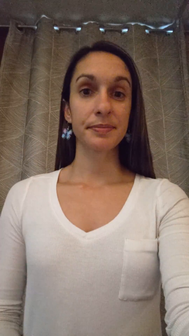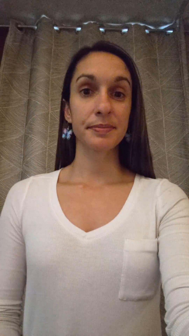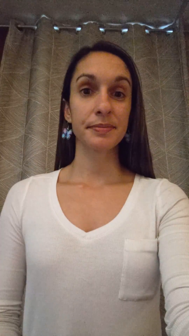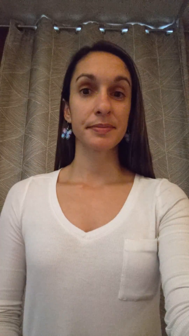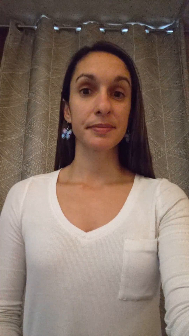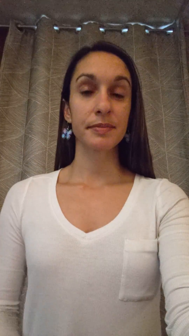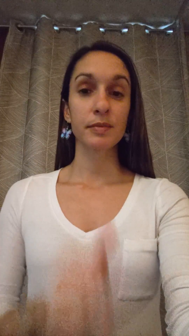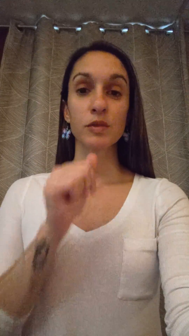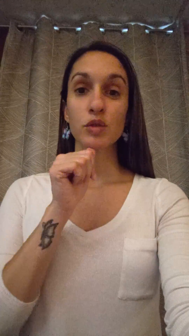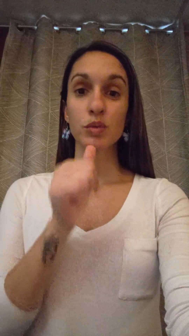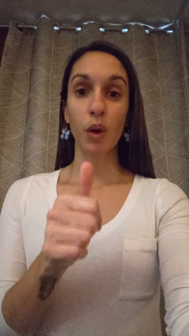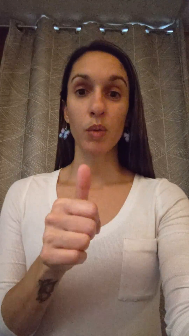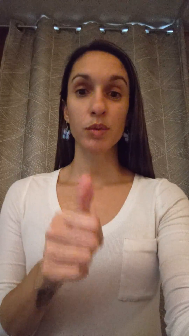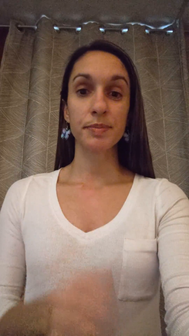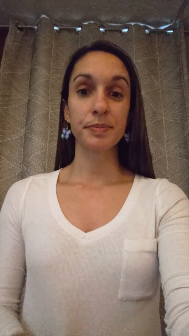don't